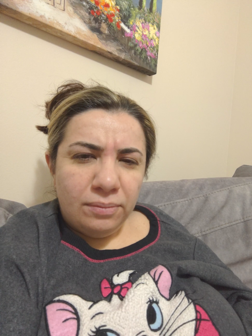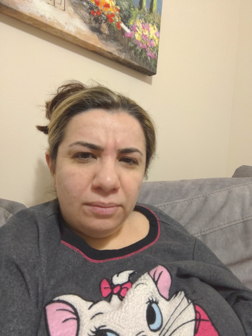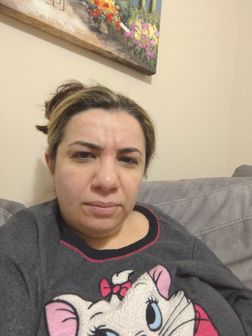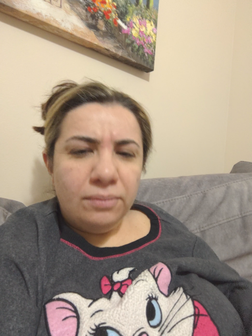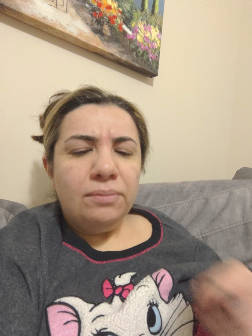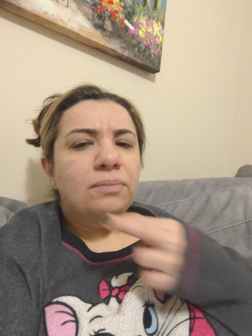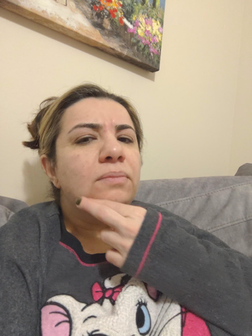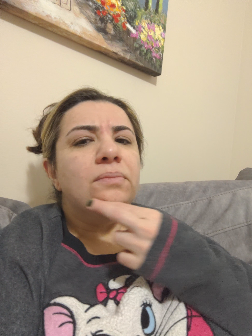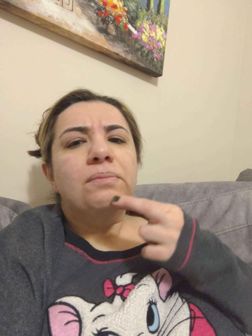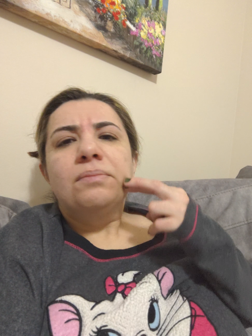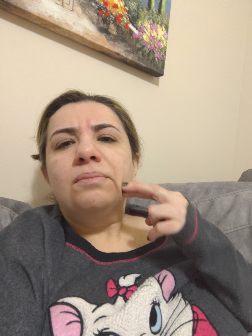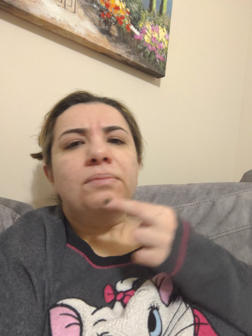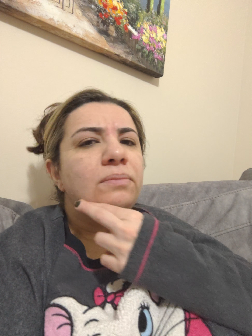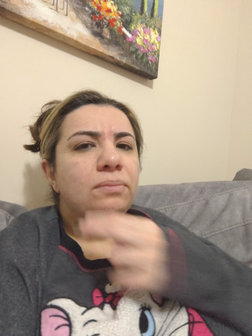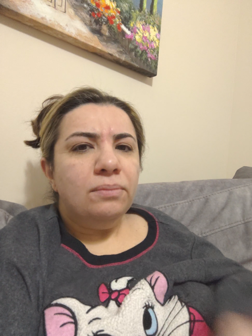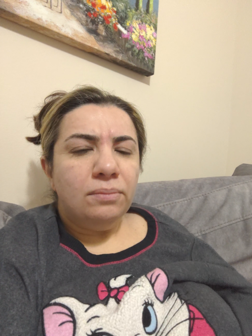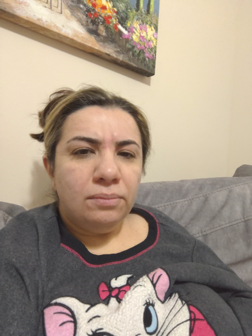chin